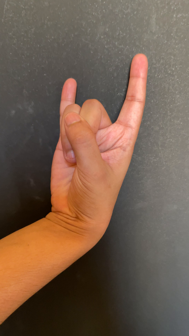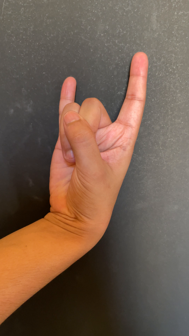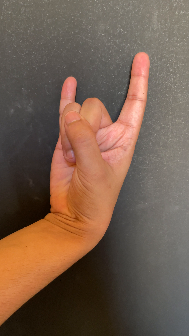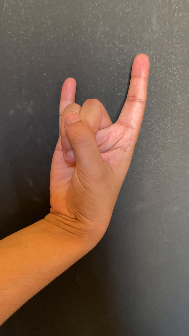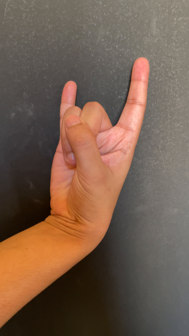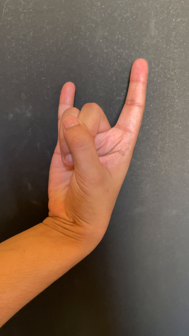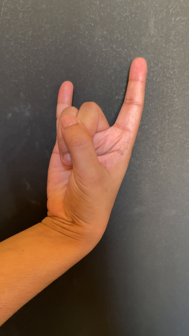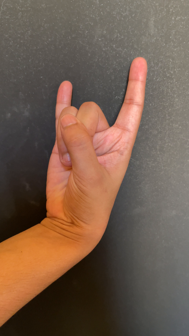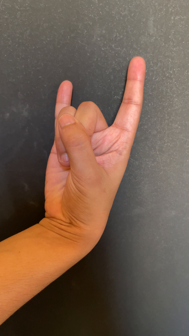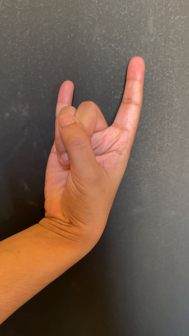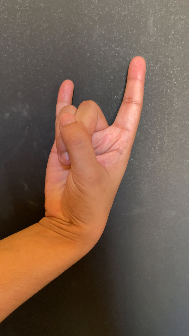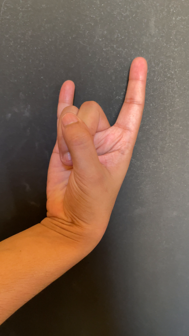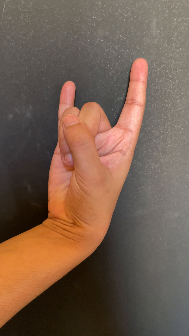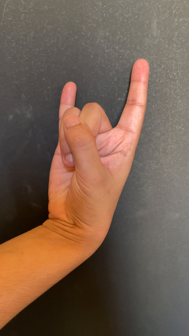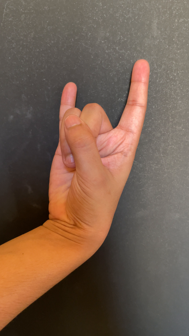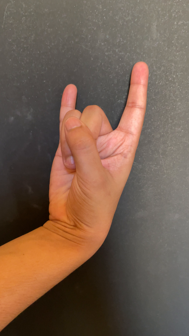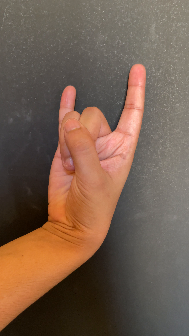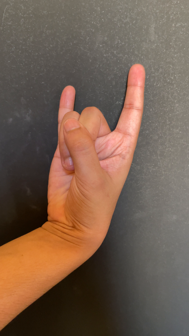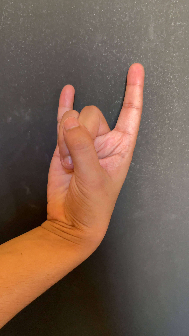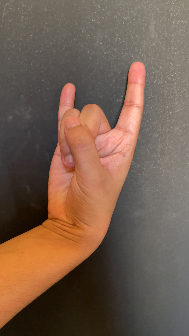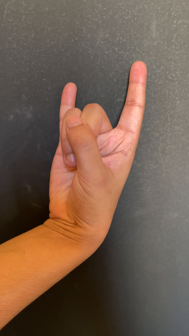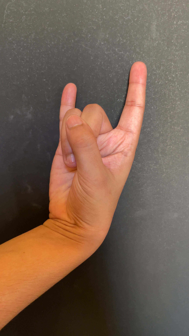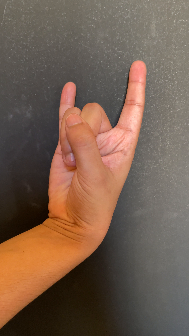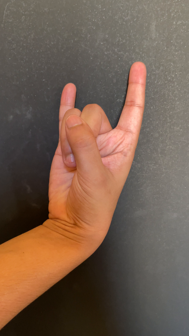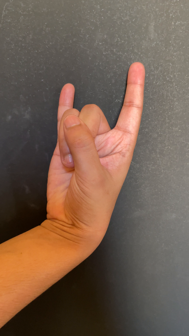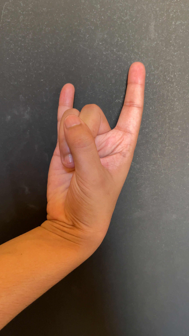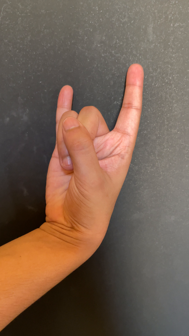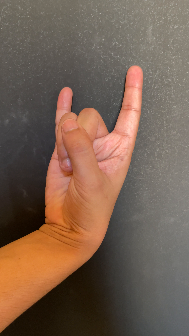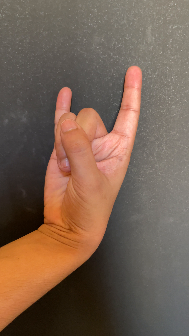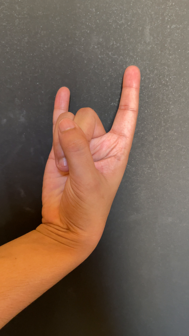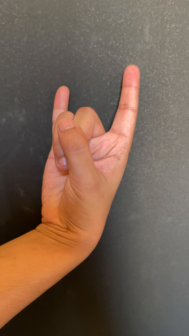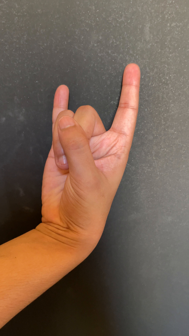झ